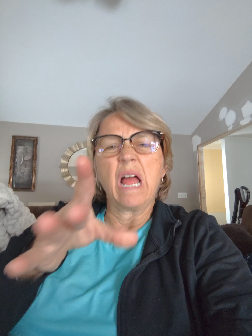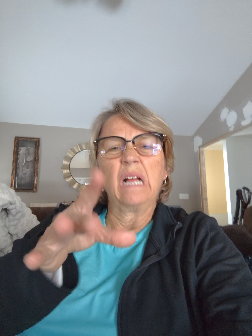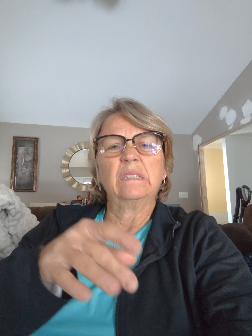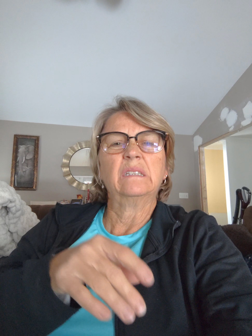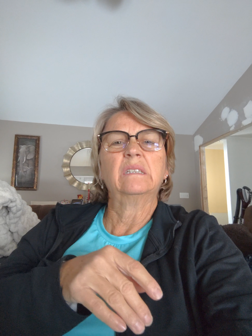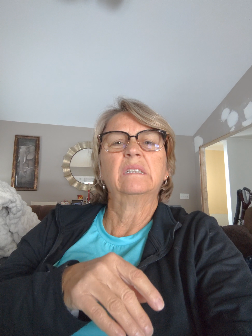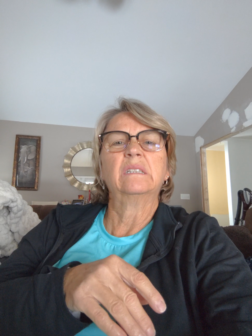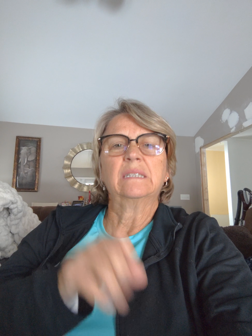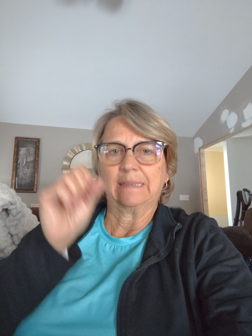hate